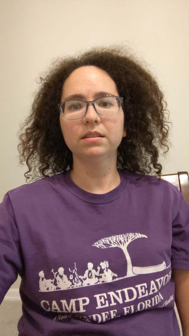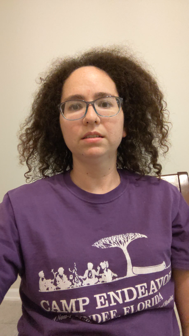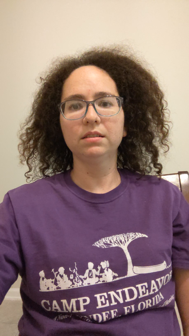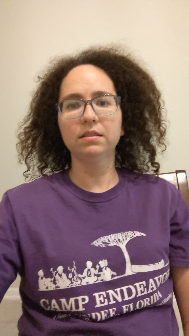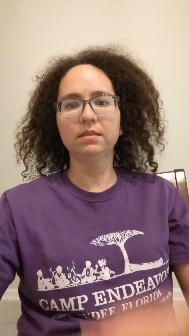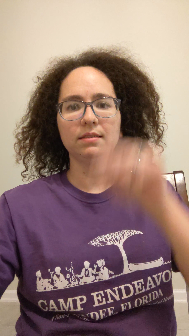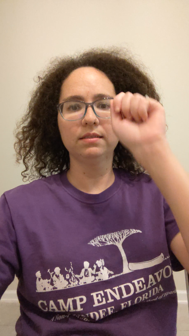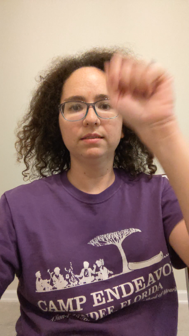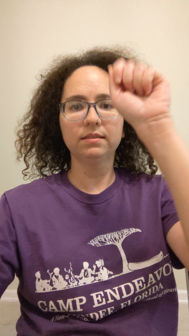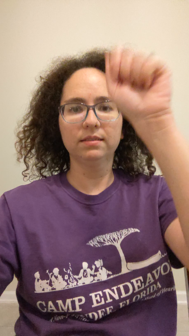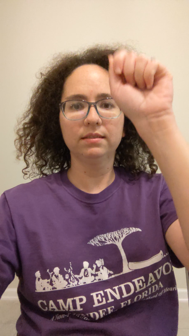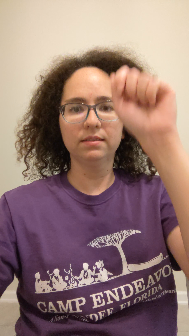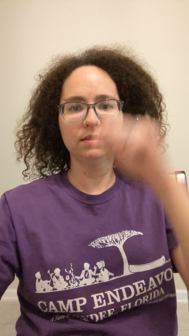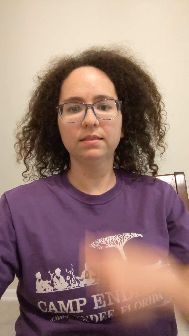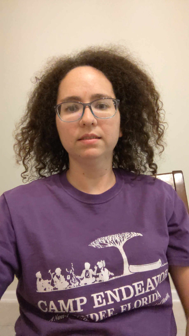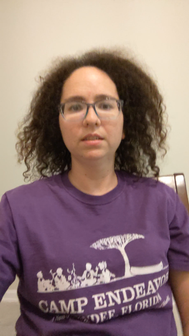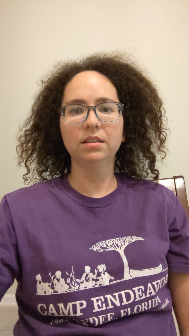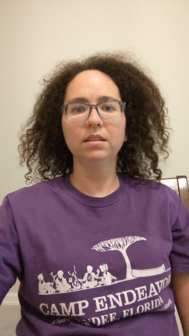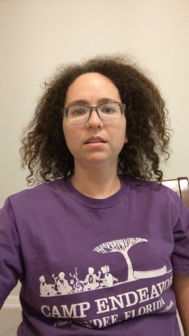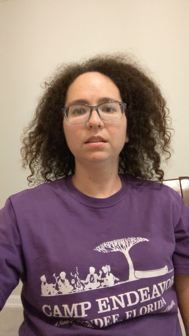knock